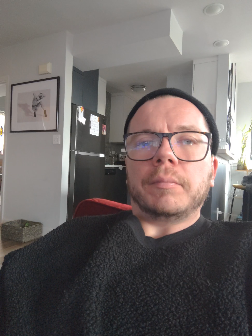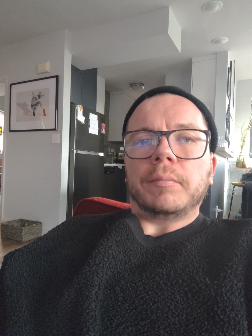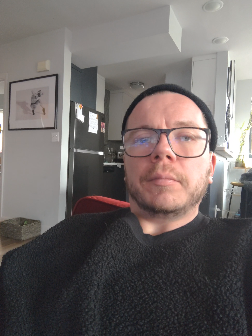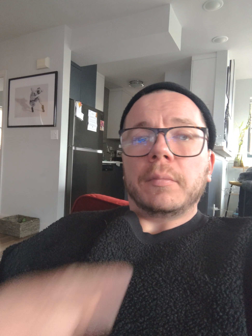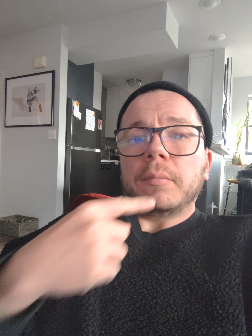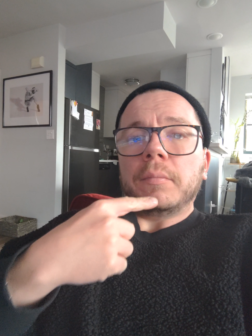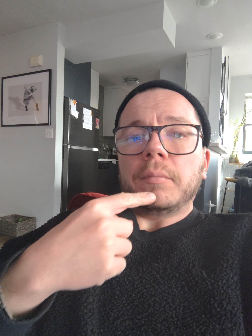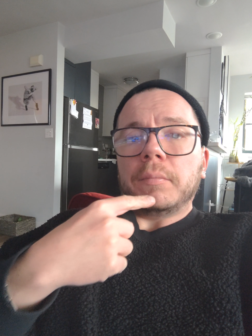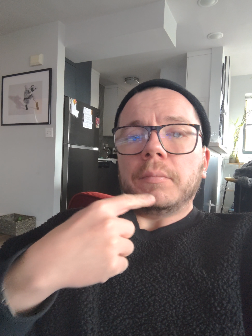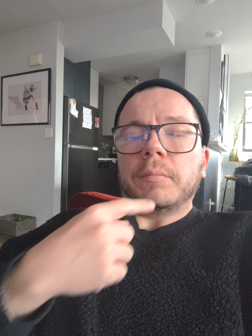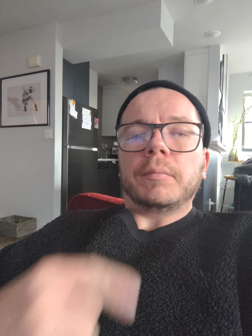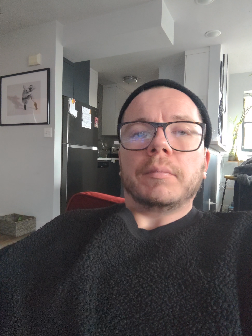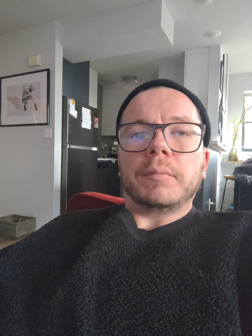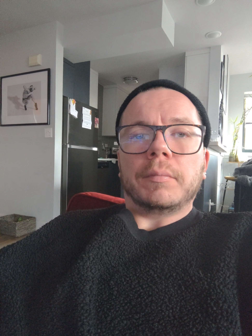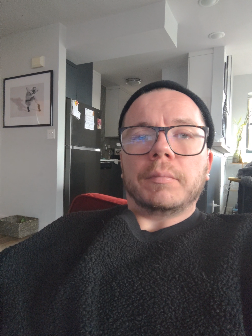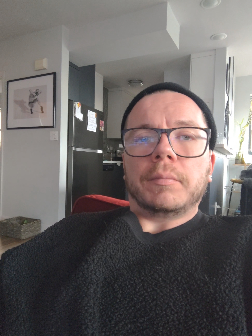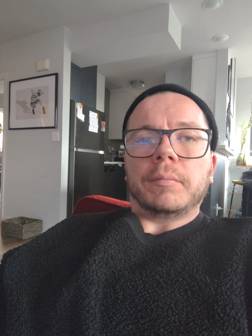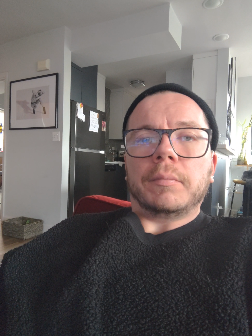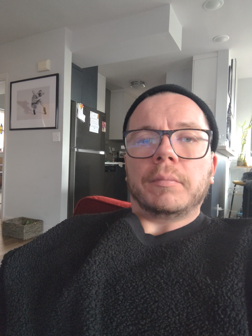say